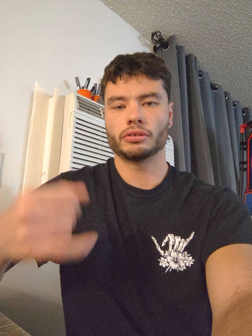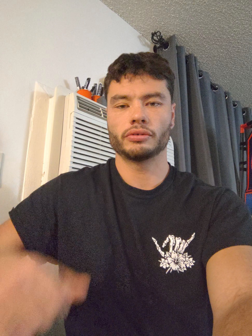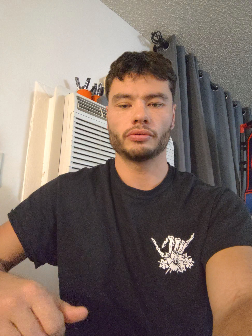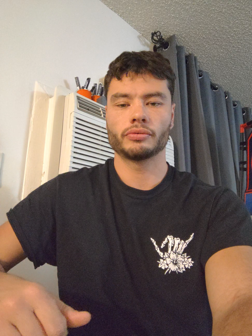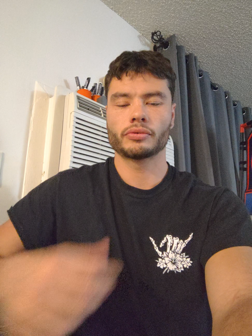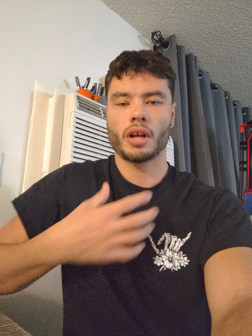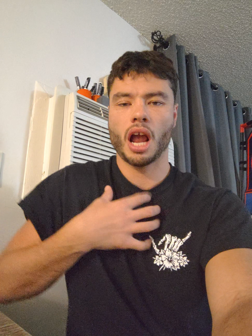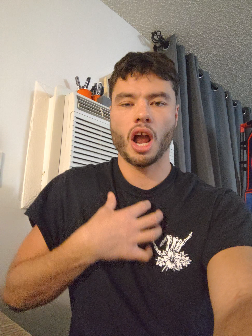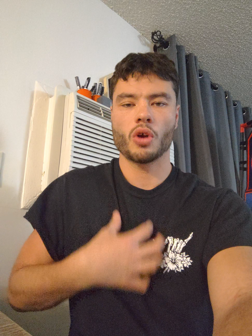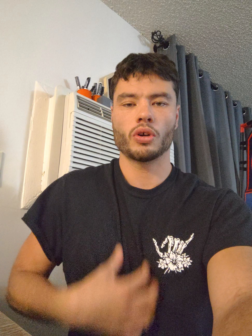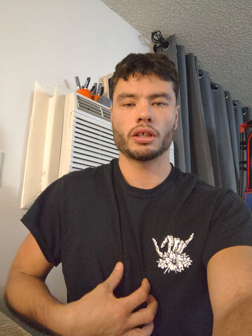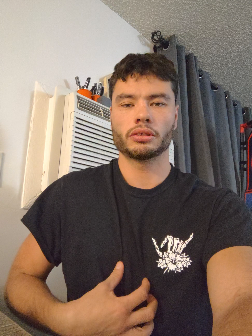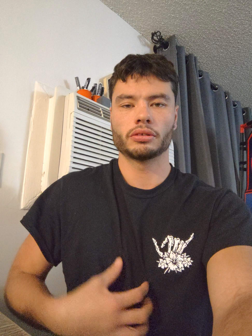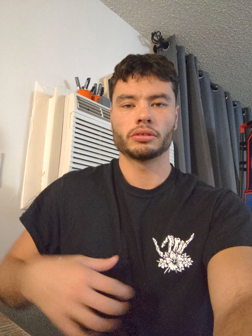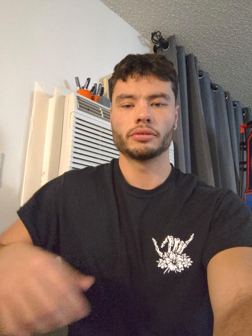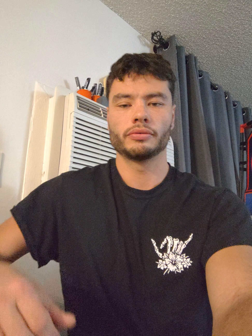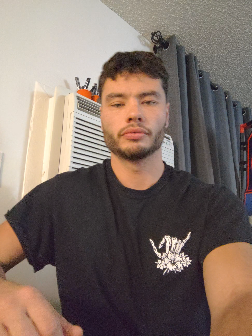hungry